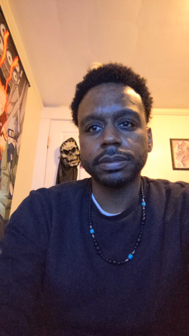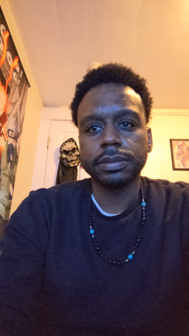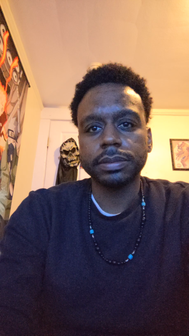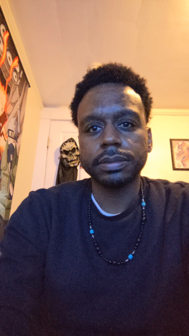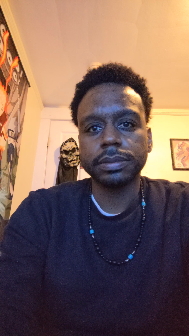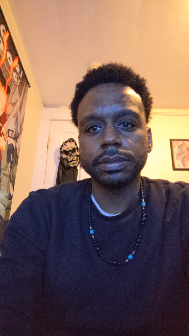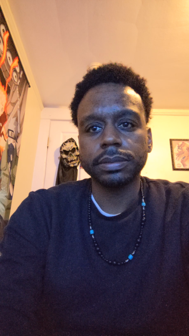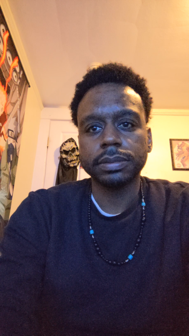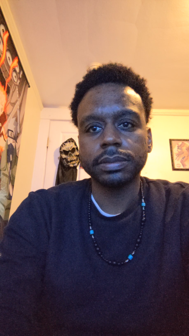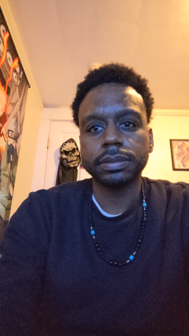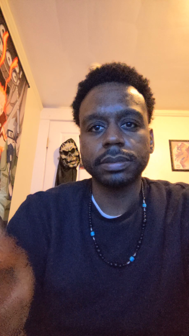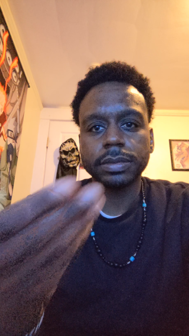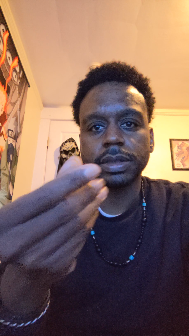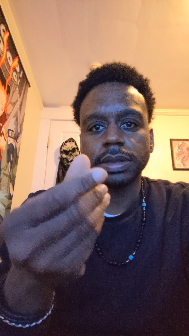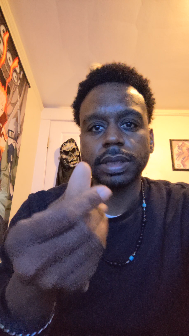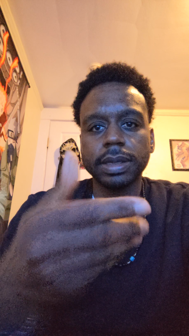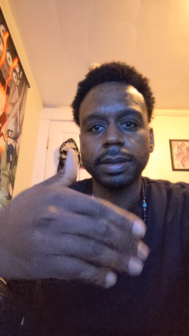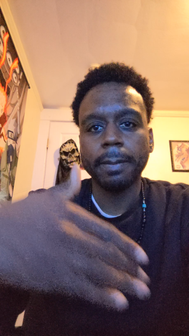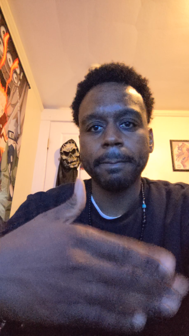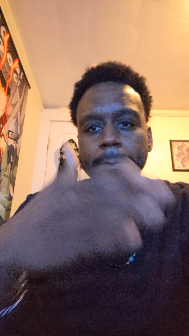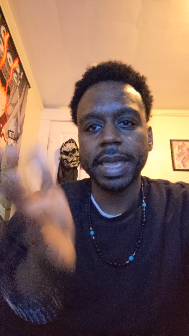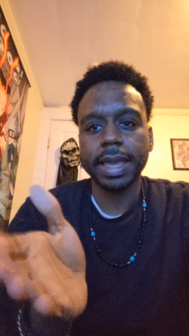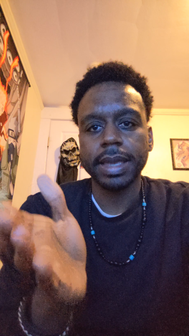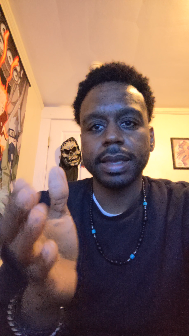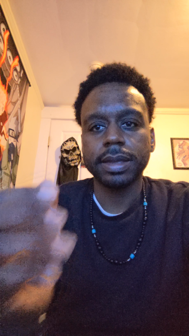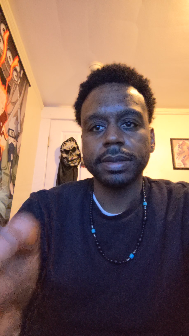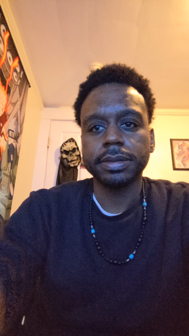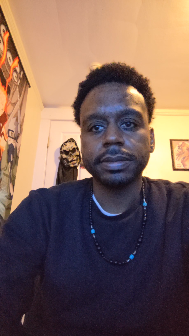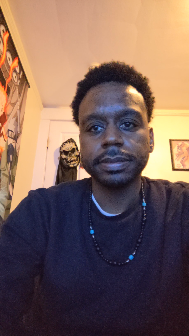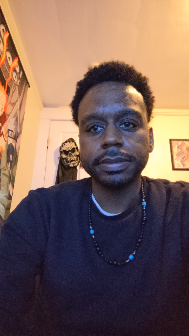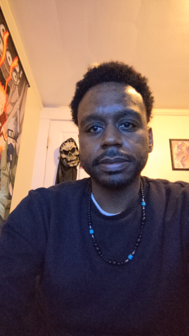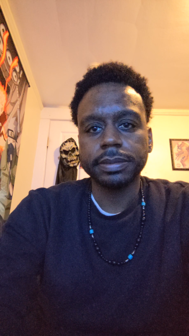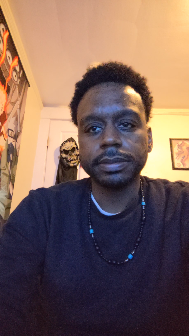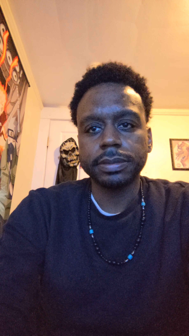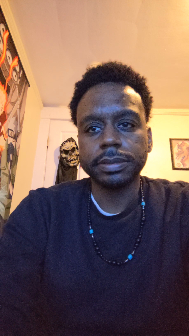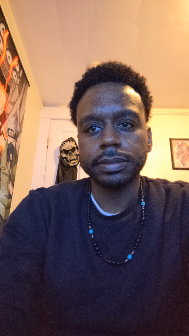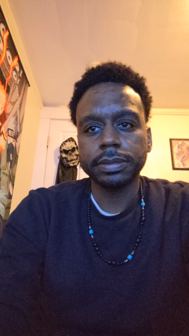sandbox